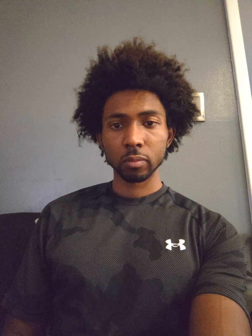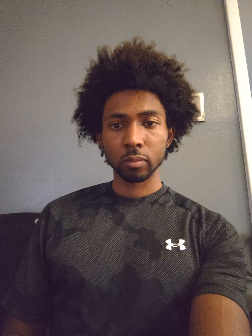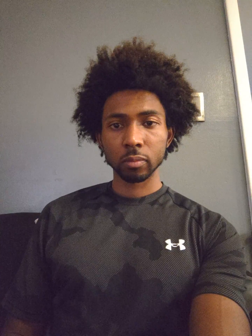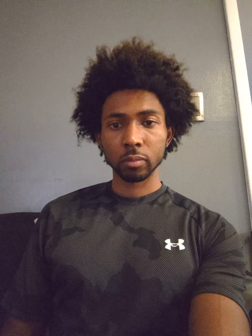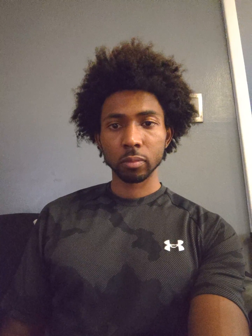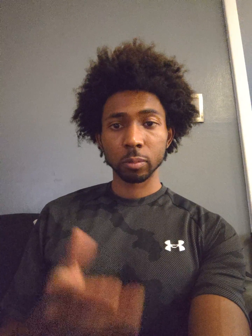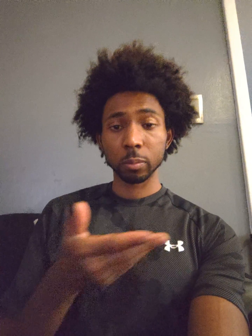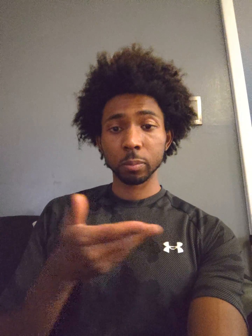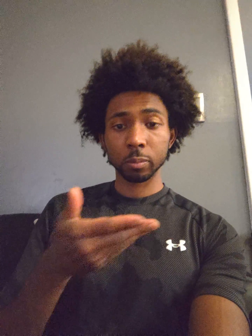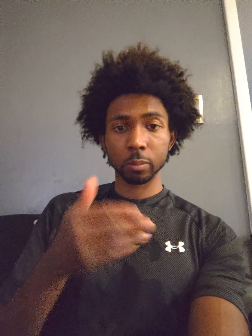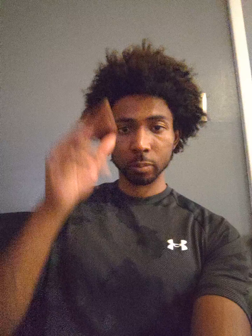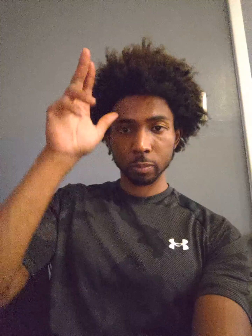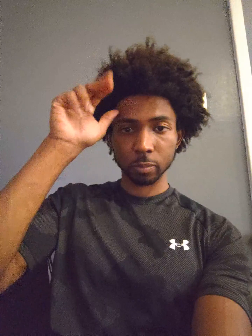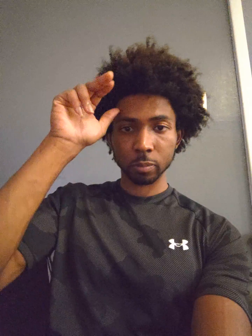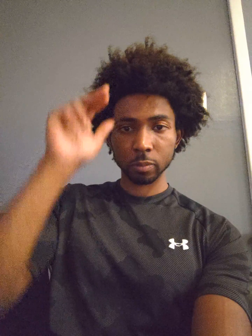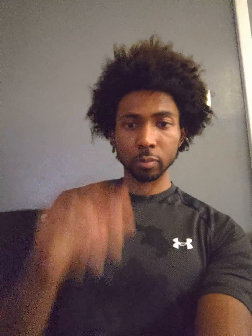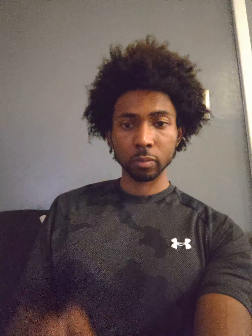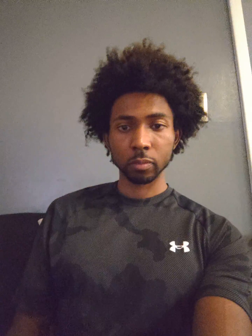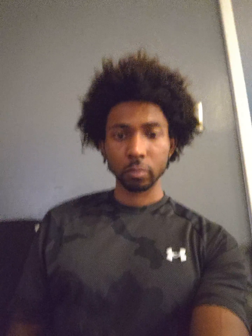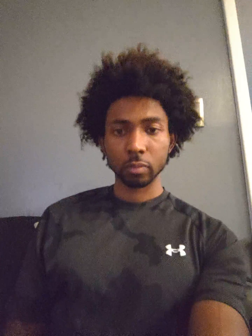pony